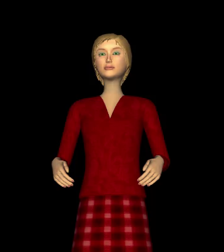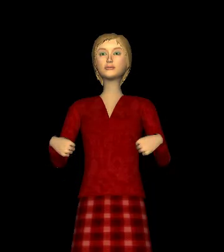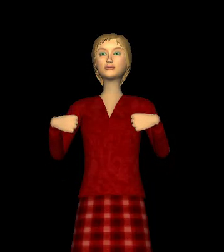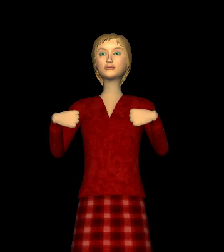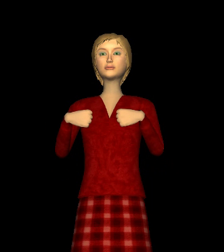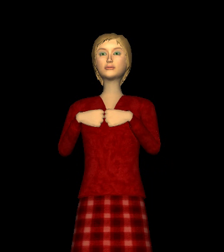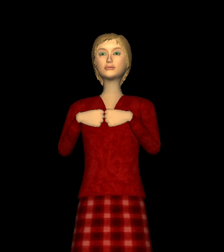حادث